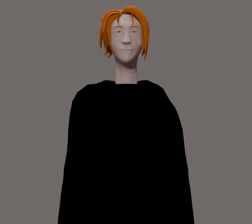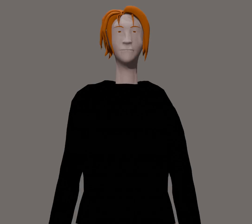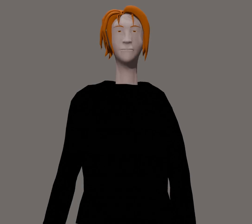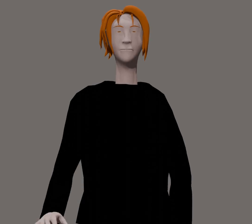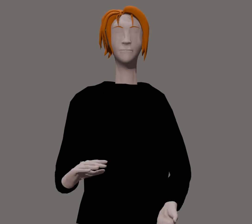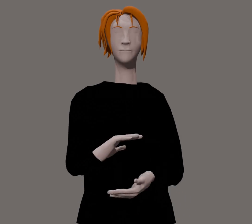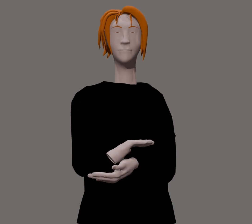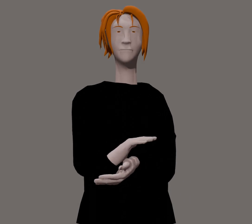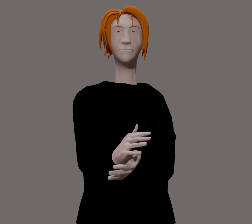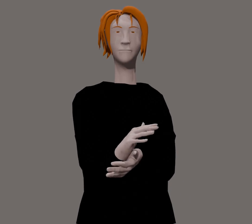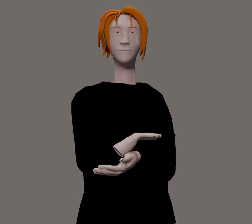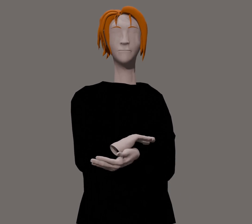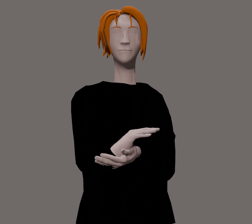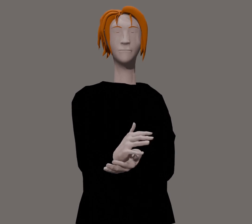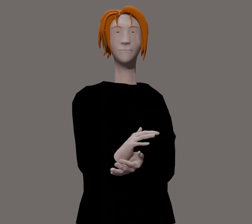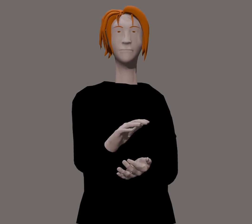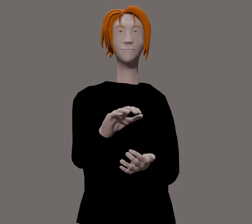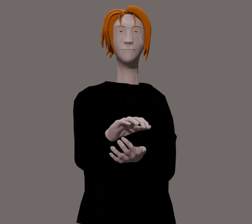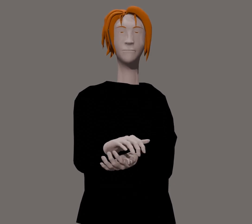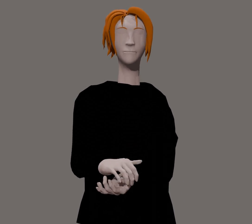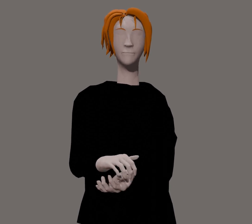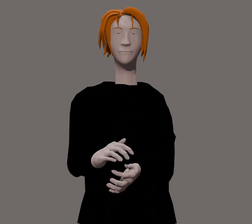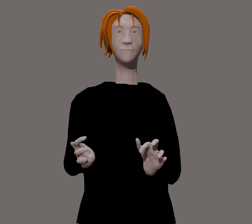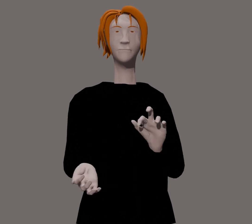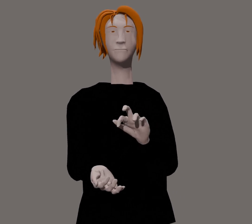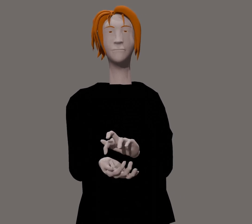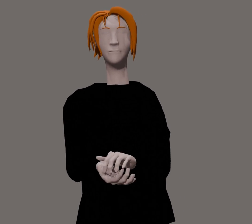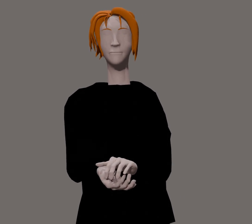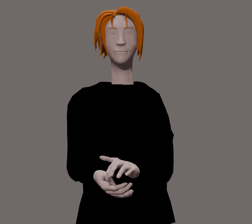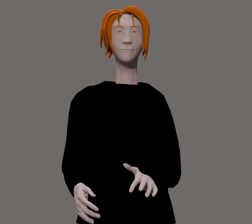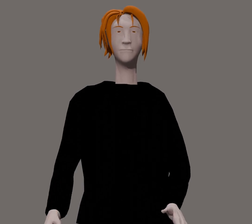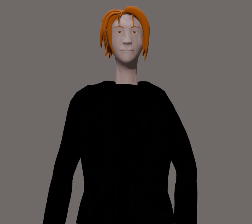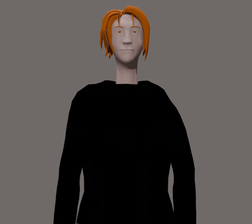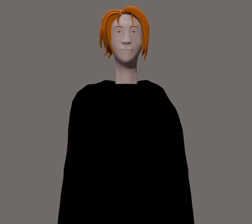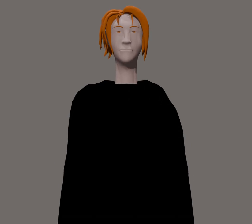Cheeseburger